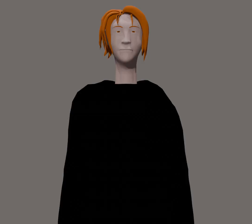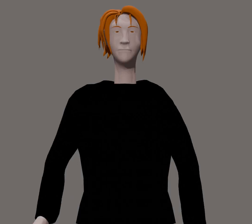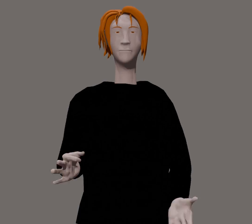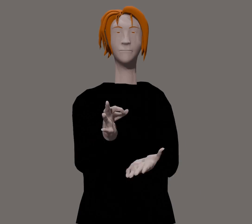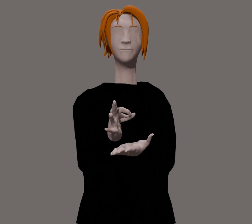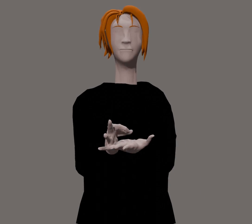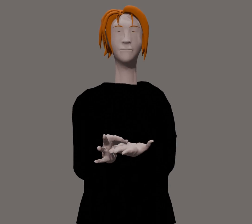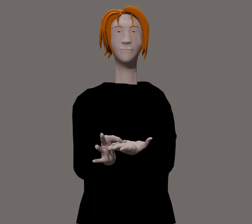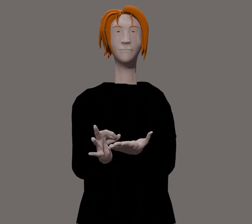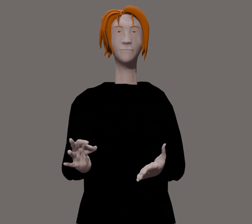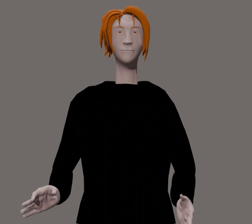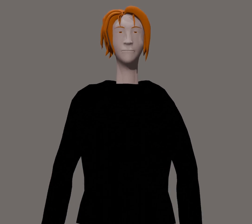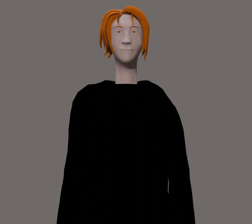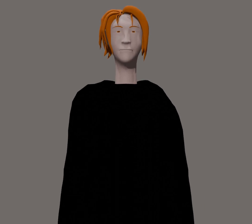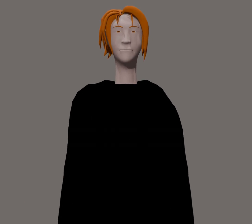Coin